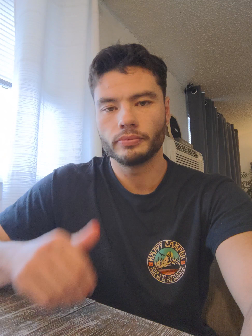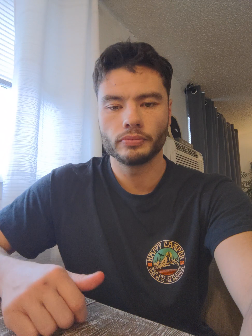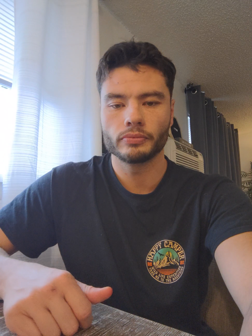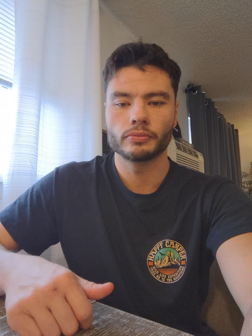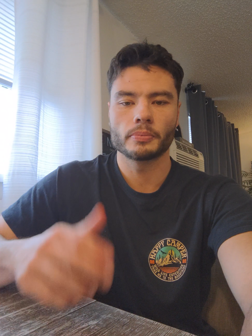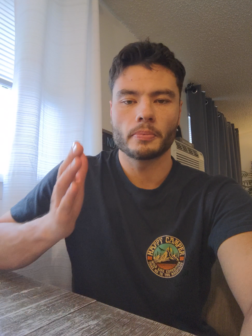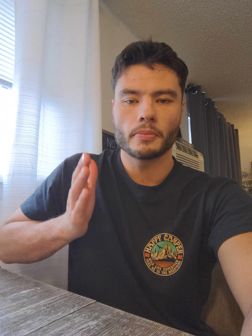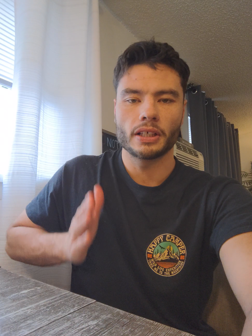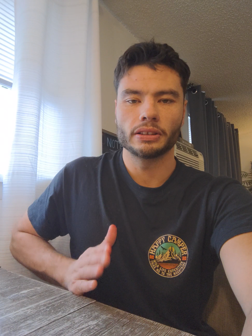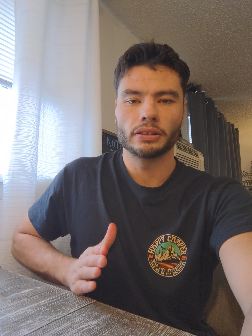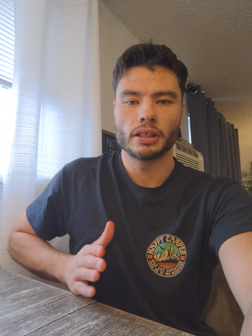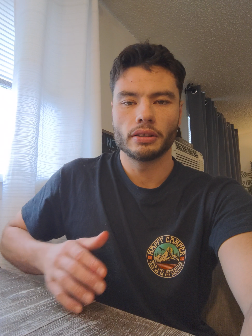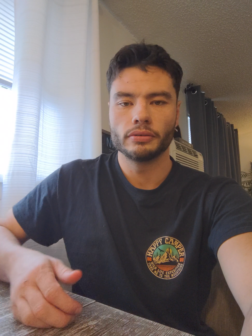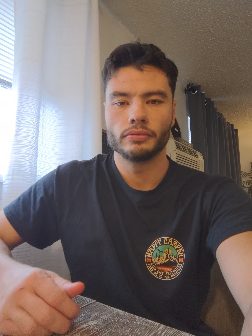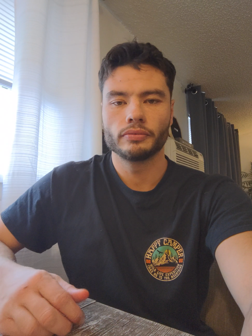beside